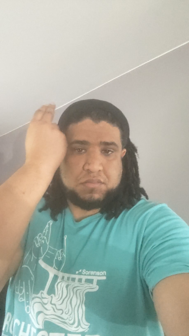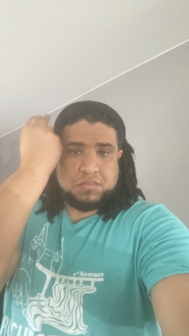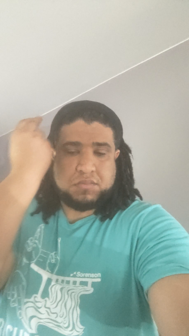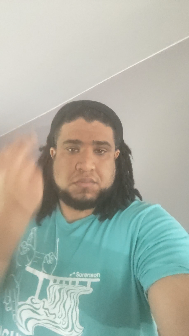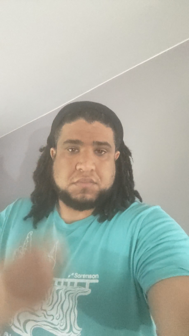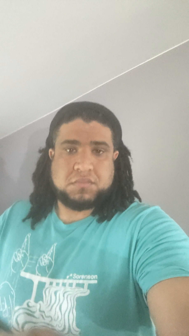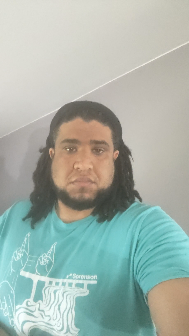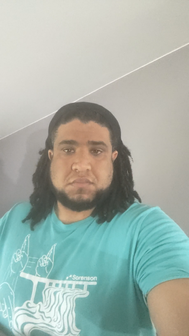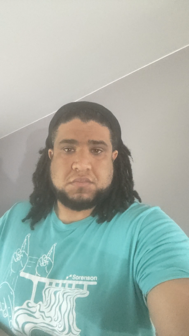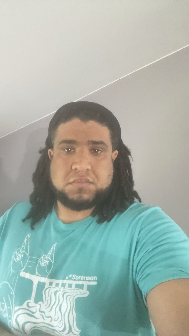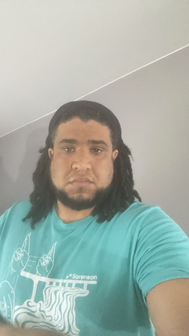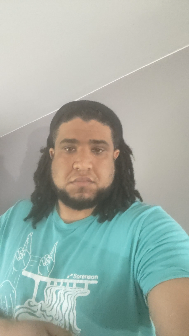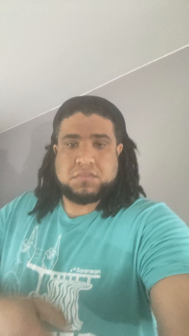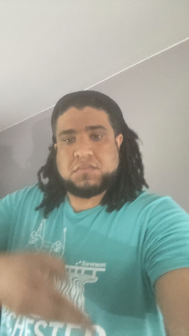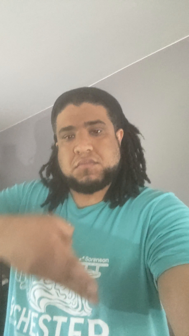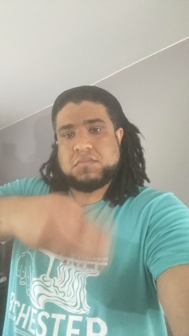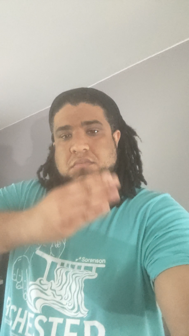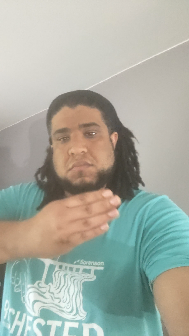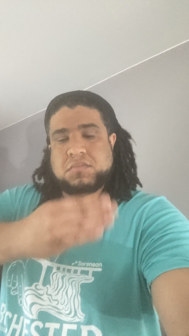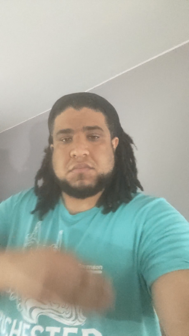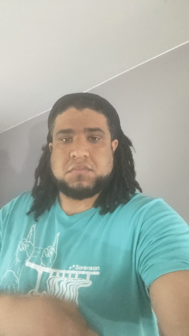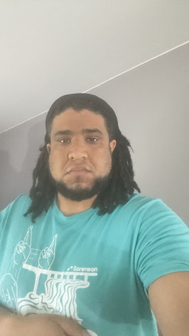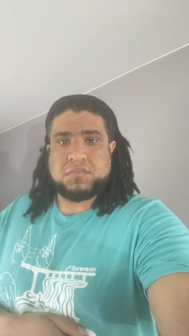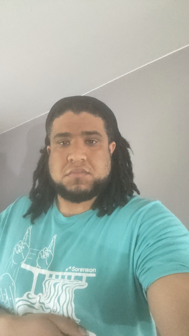kick